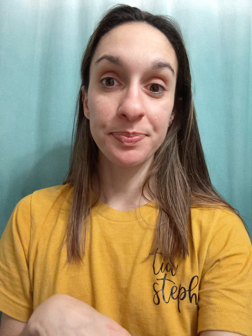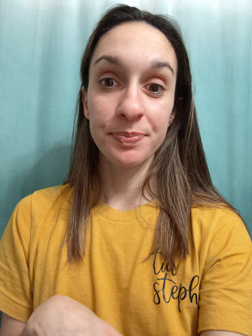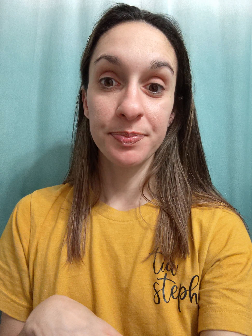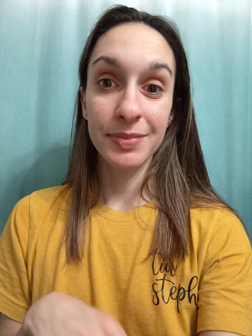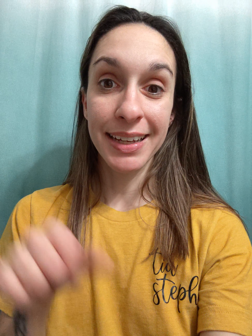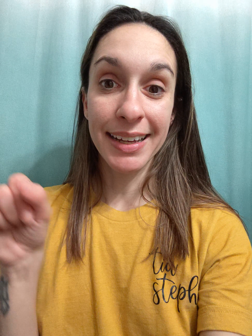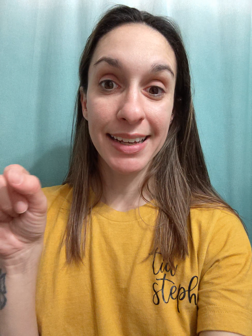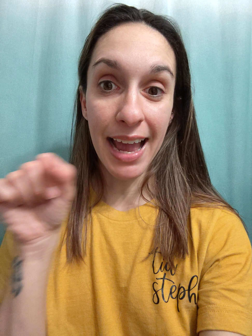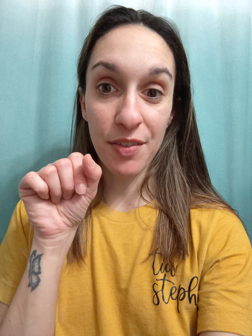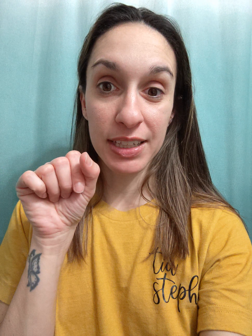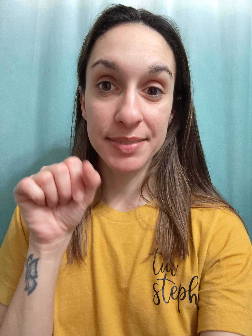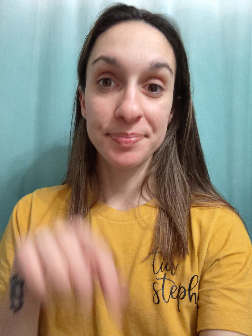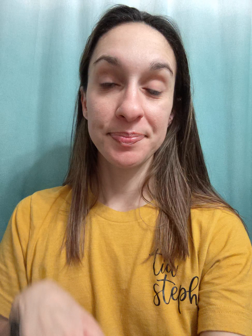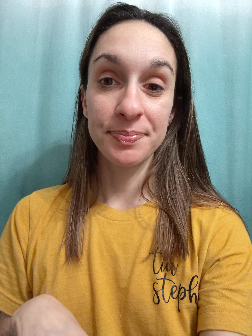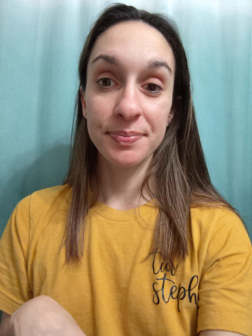carrot